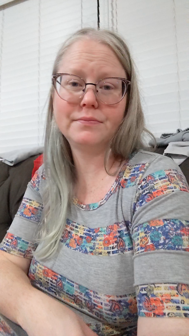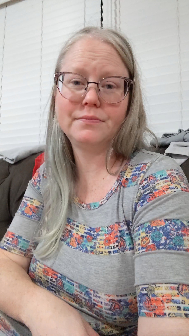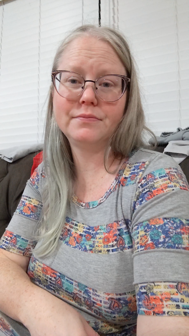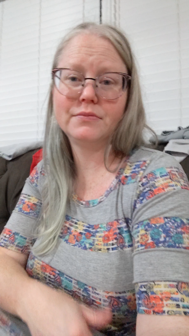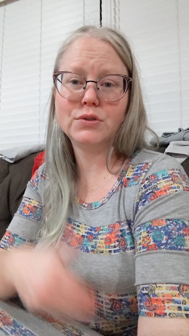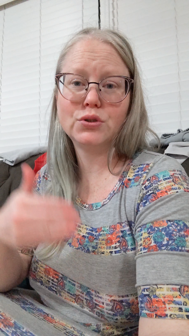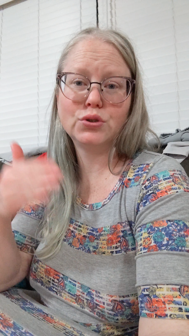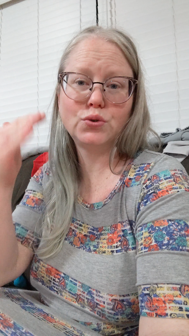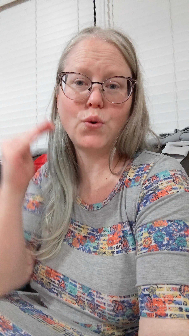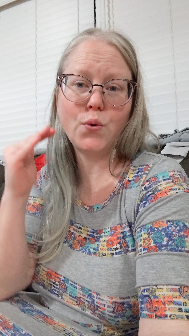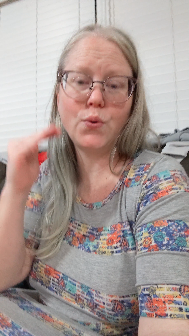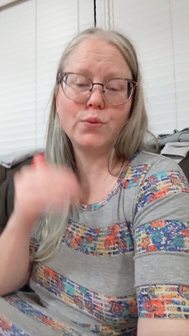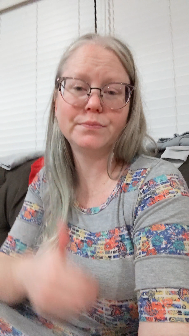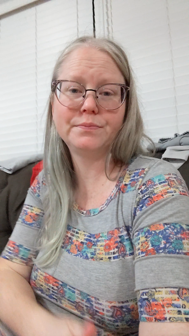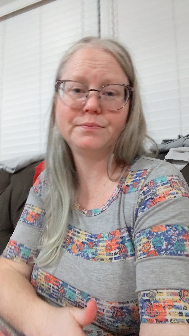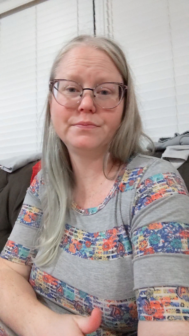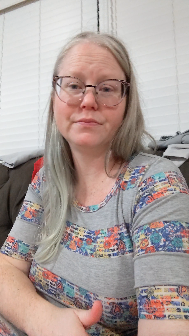short